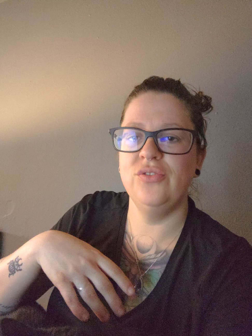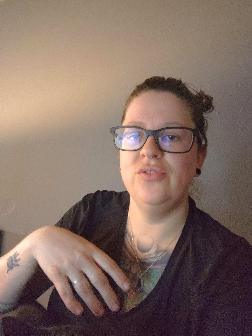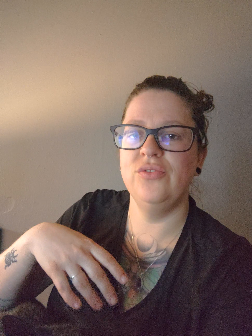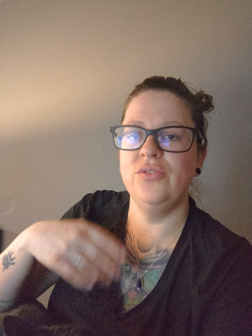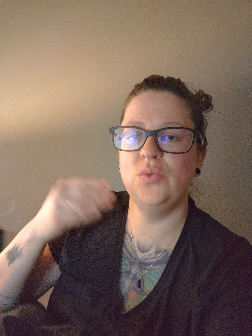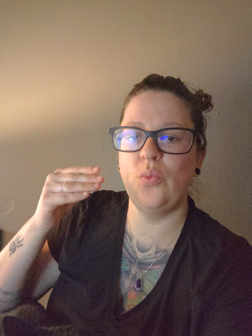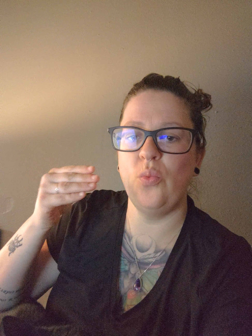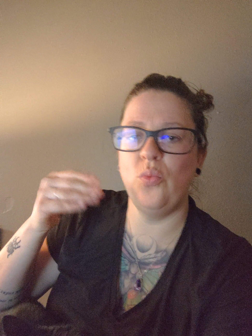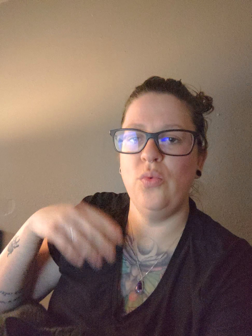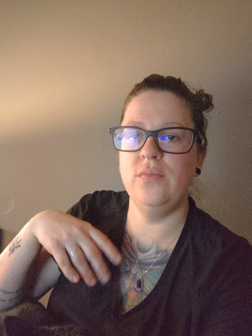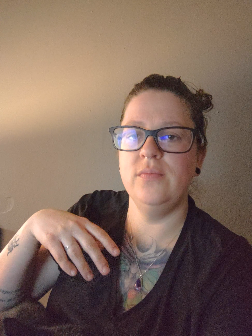store